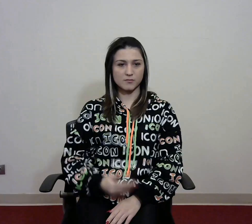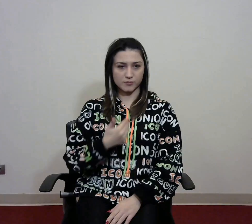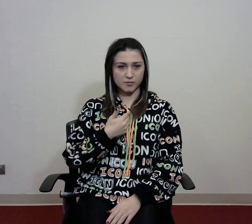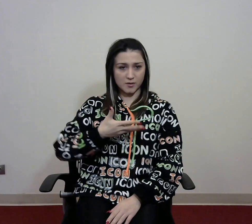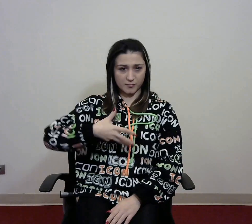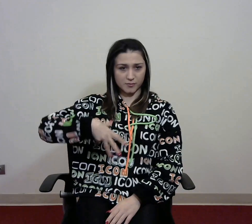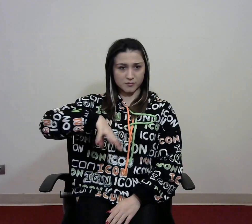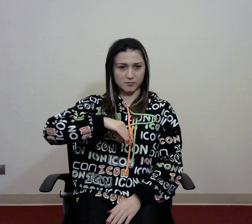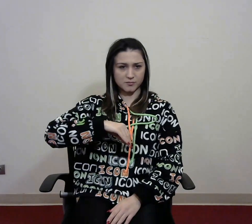biz